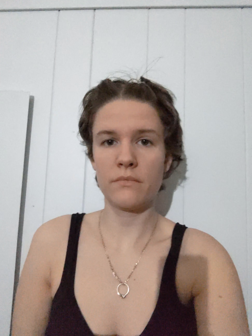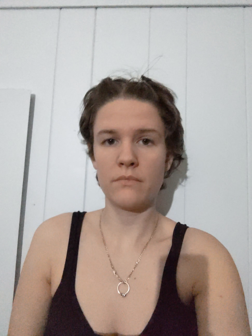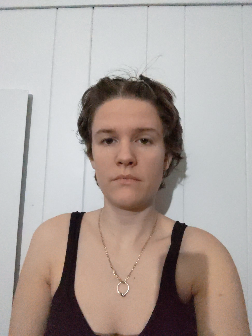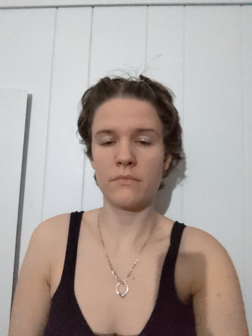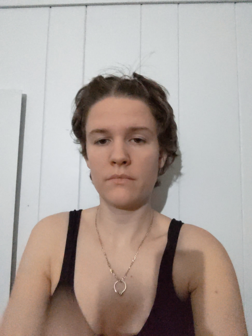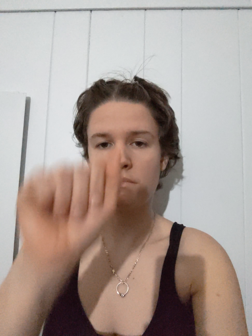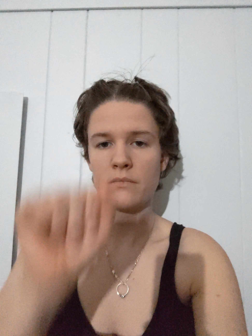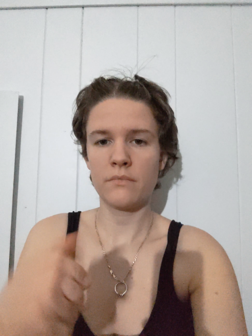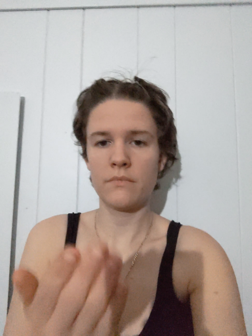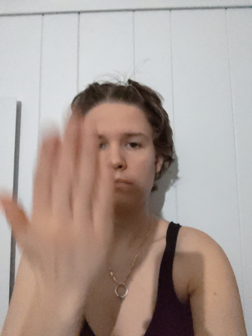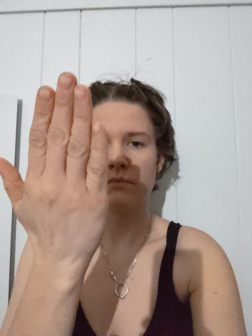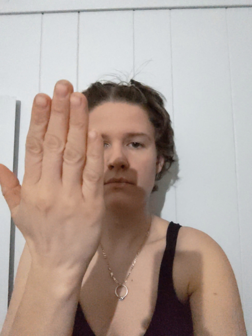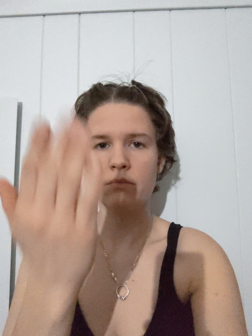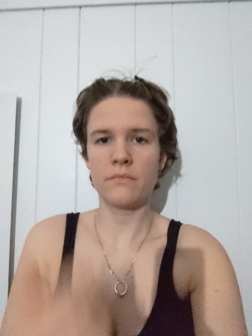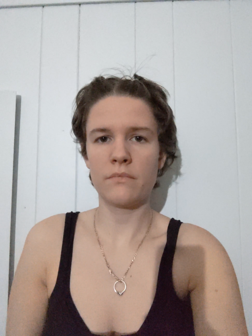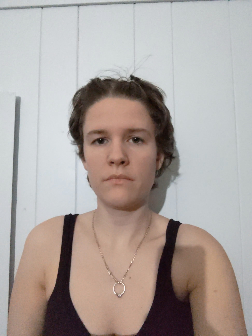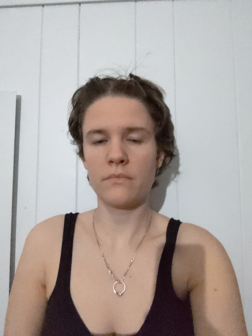mitten